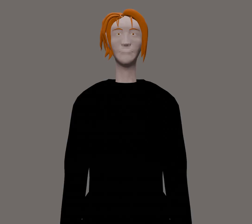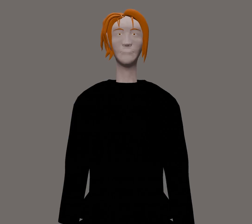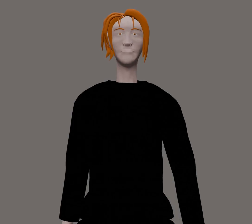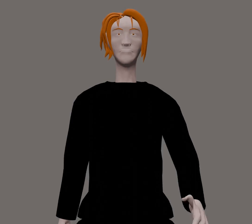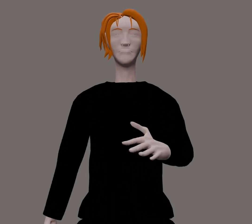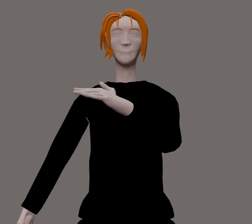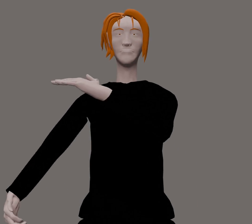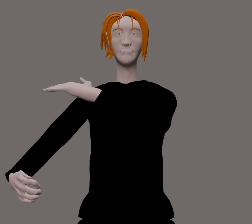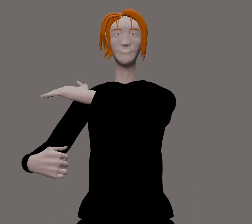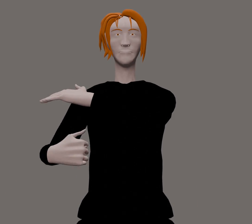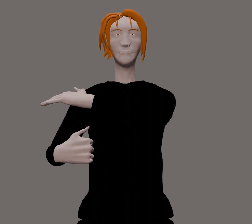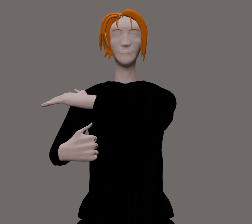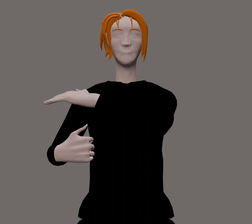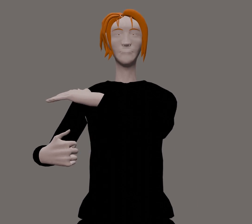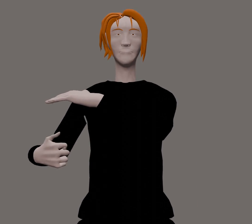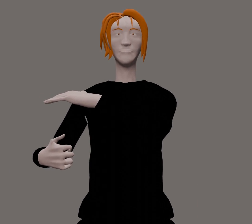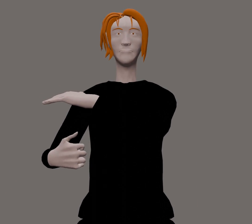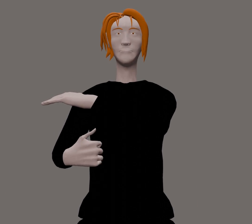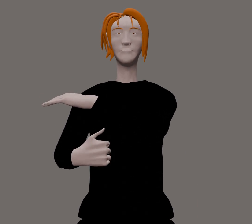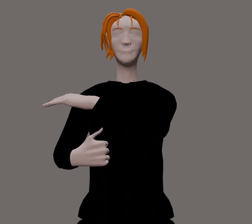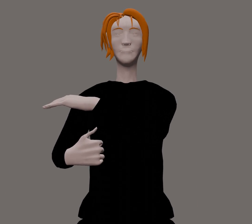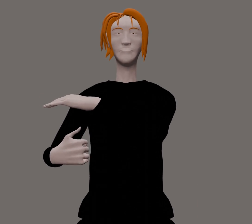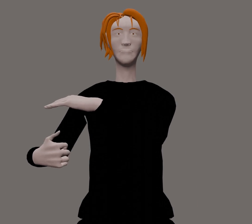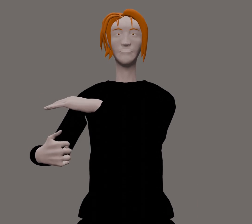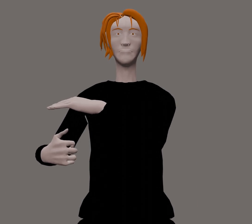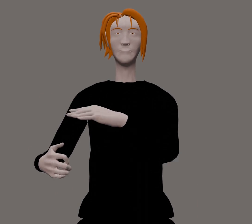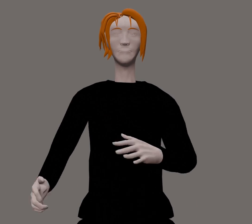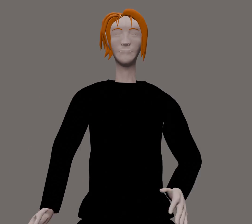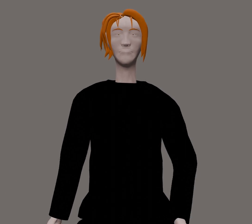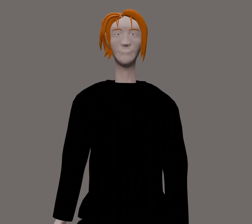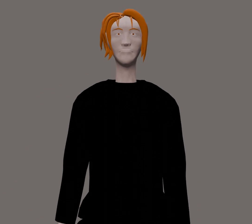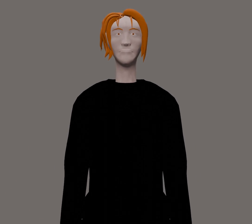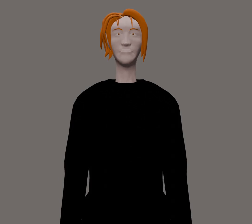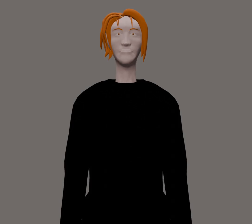Basement